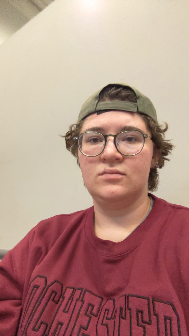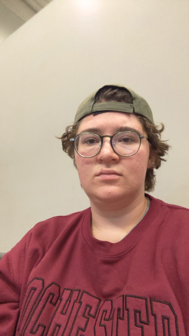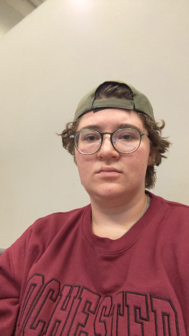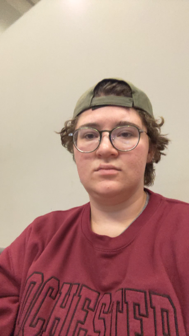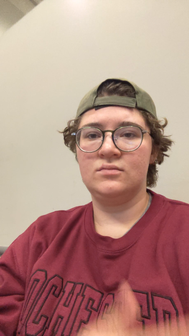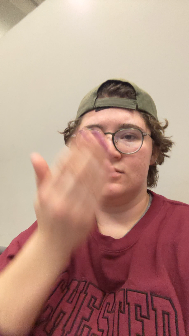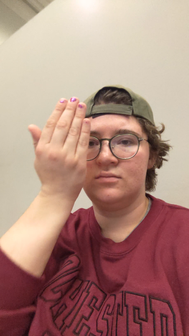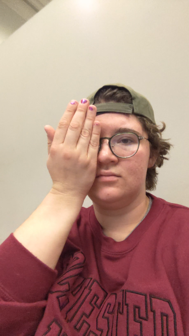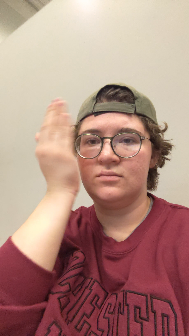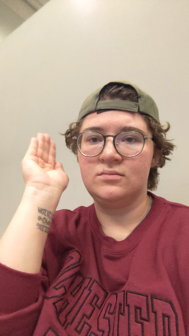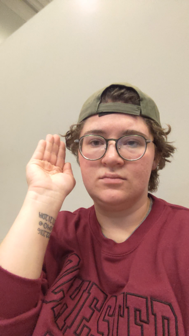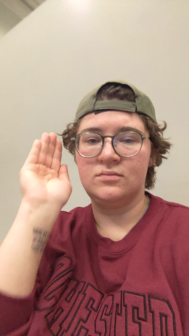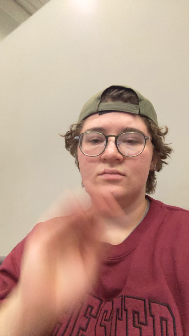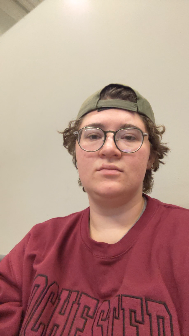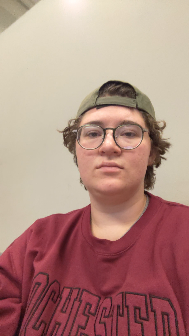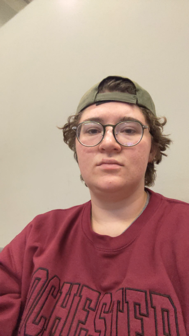peekaboo